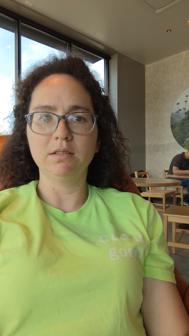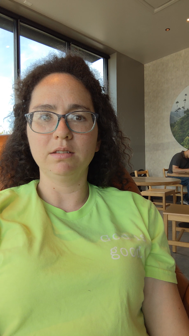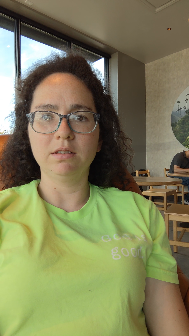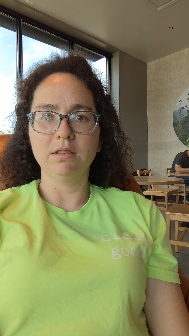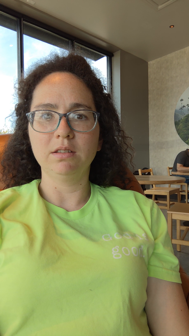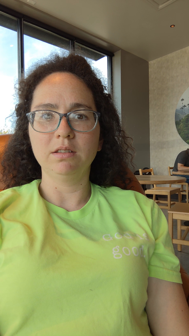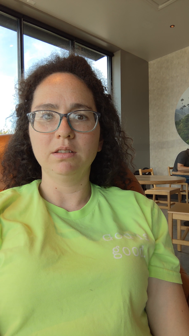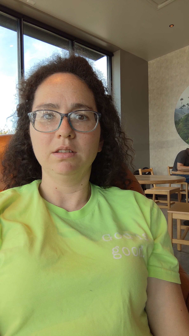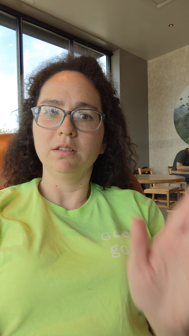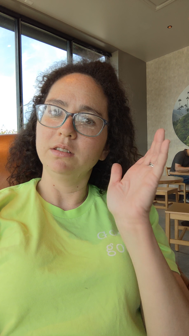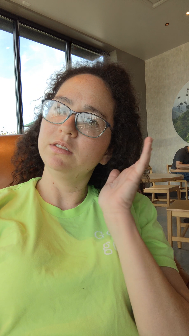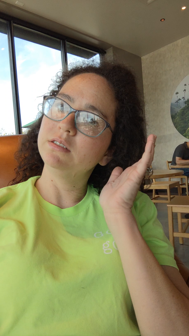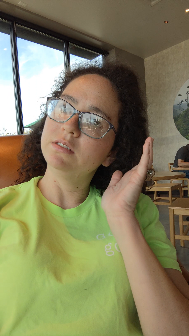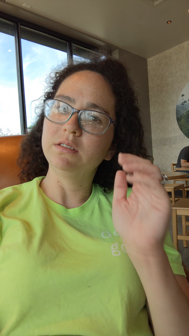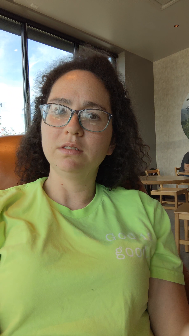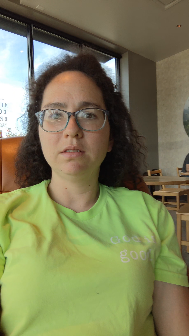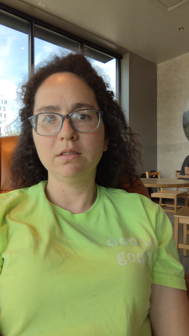pillow